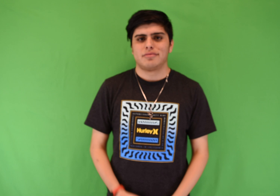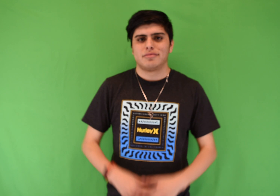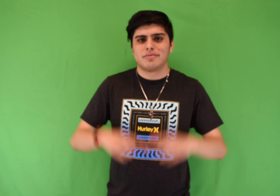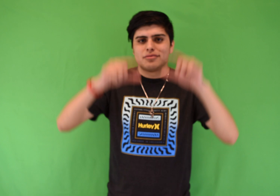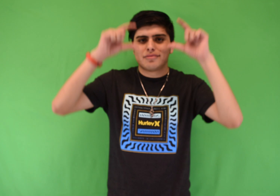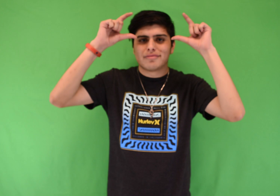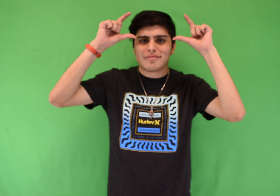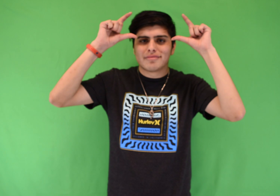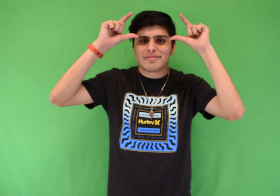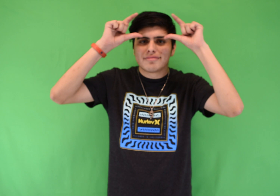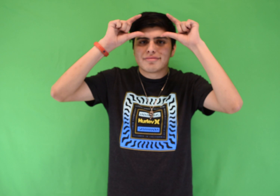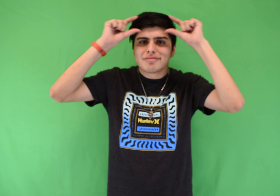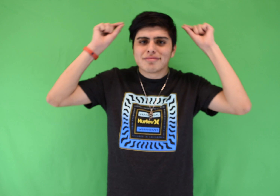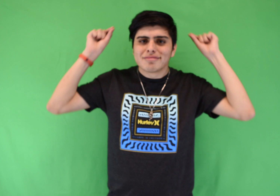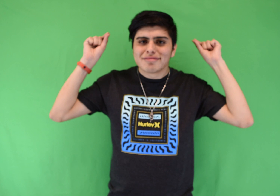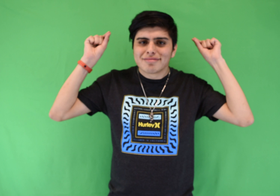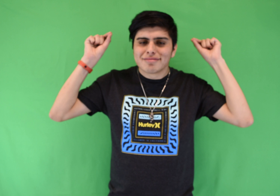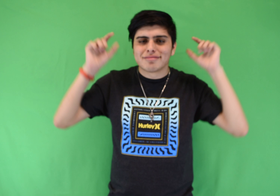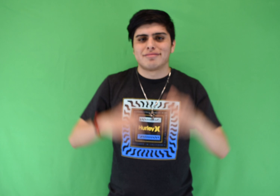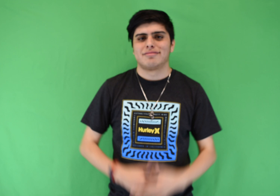enfermero